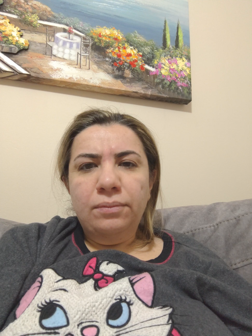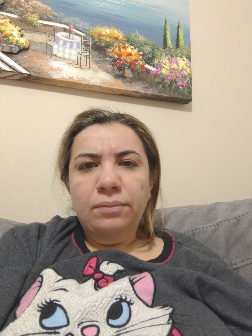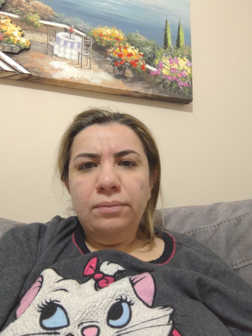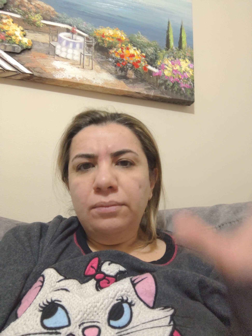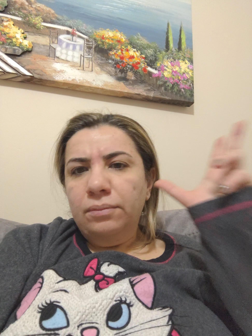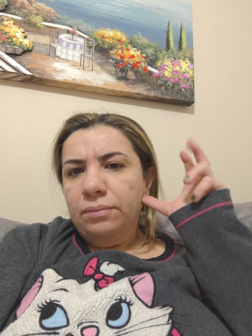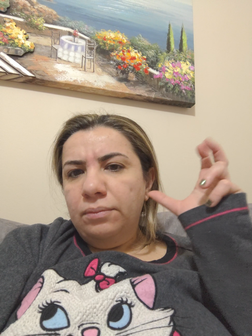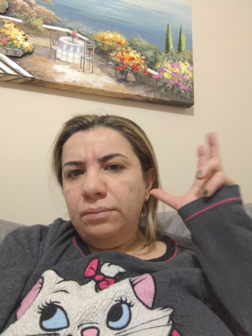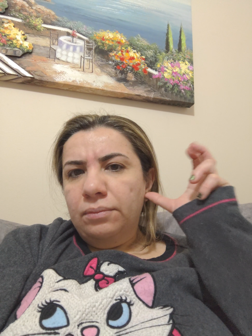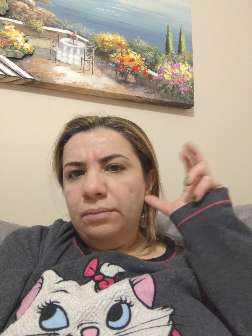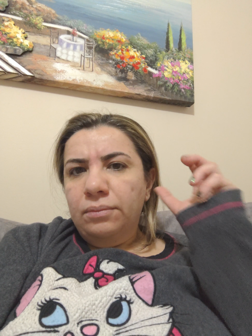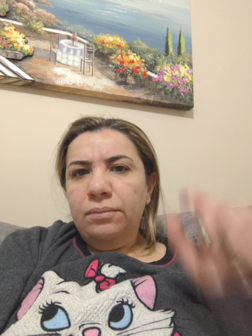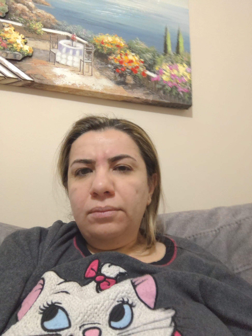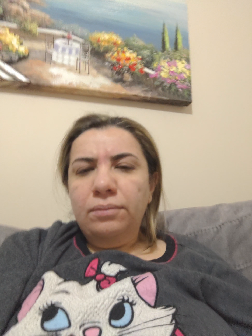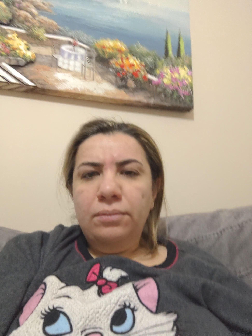hear